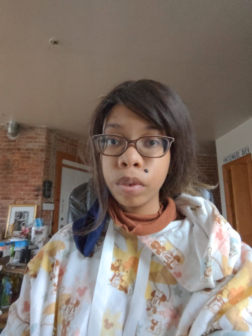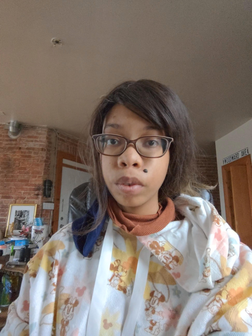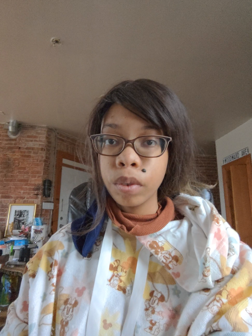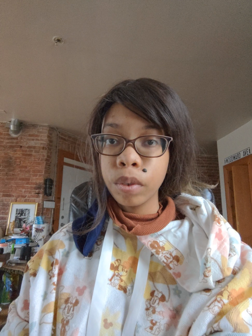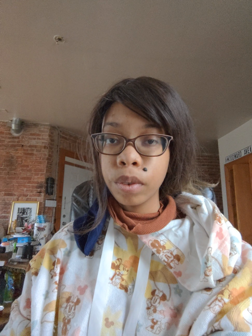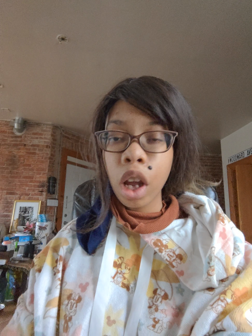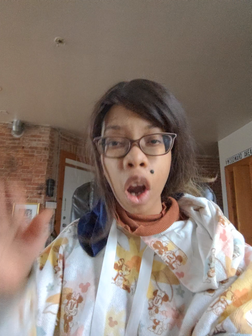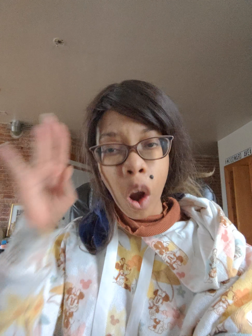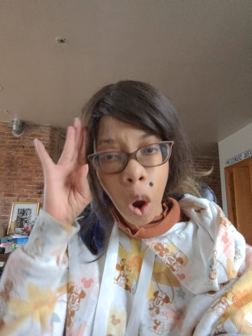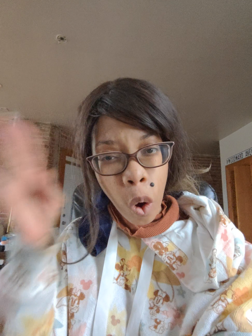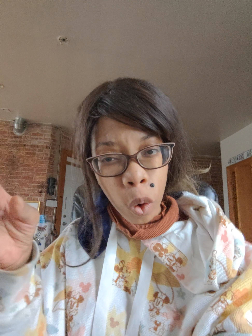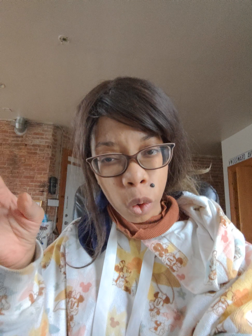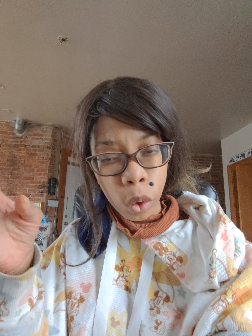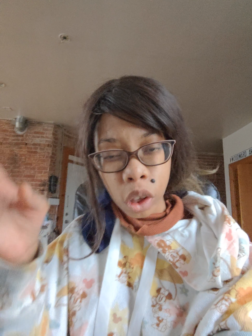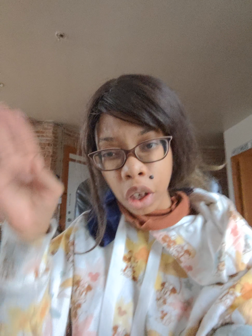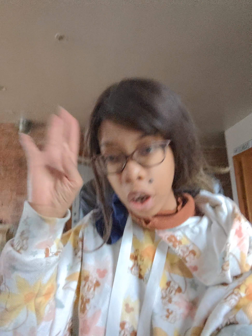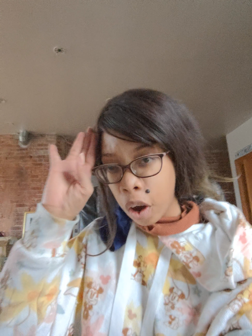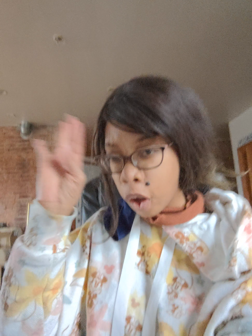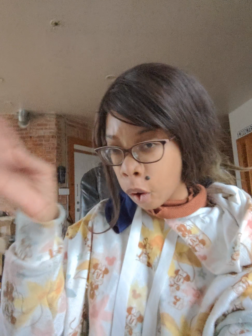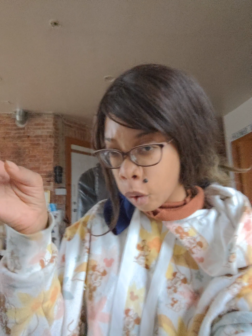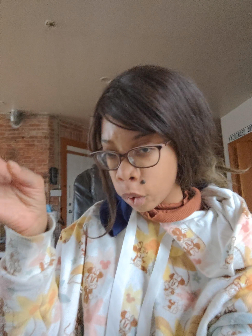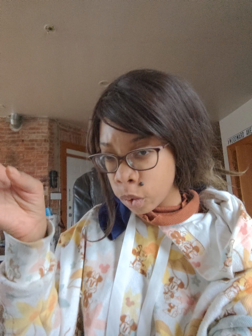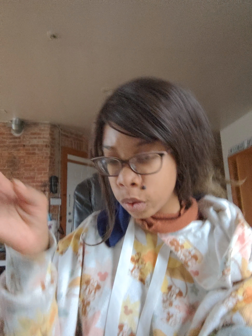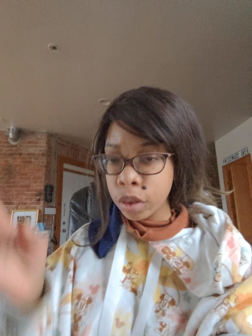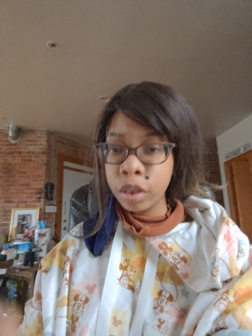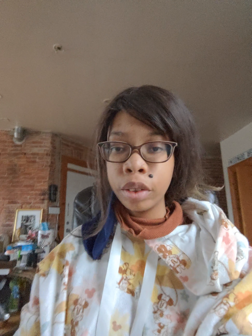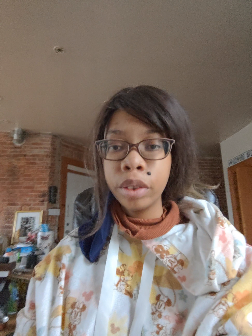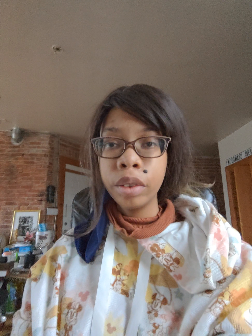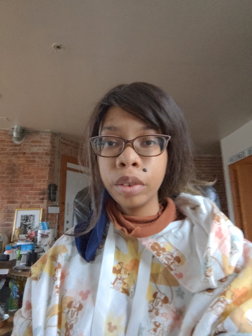hello